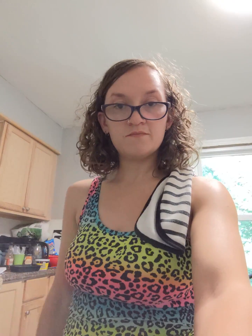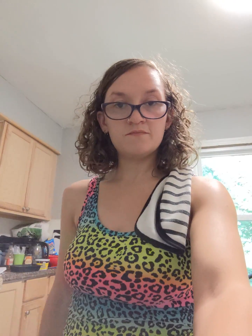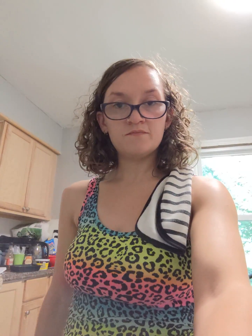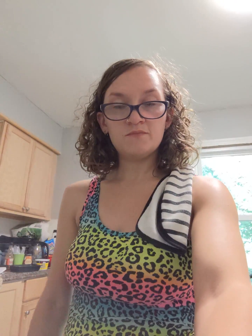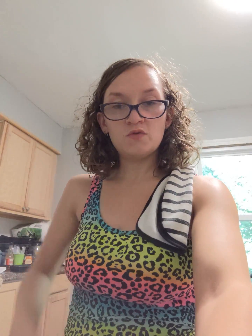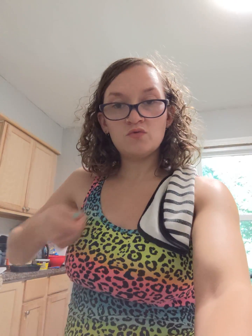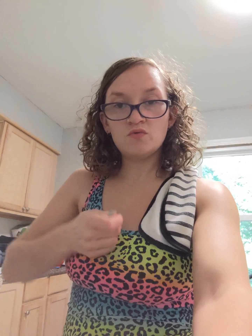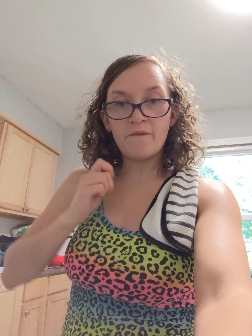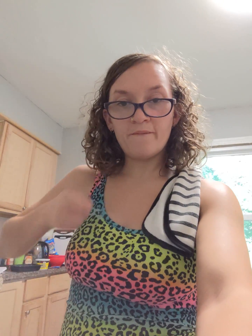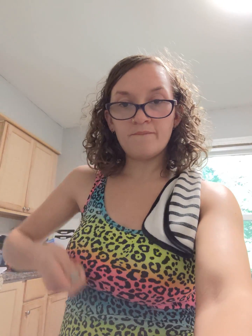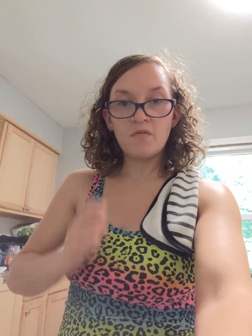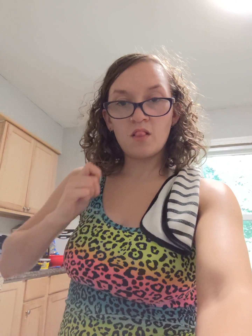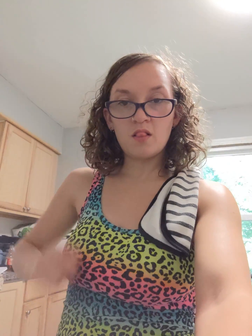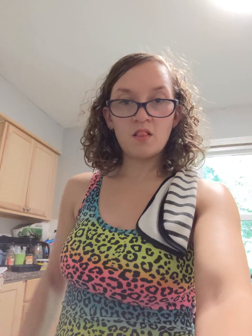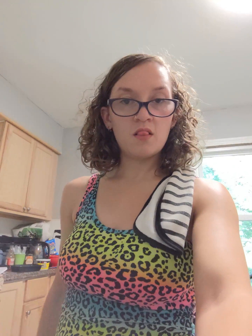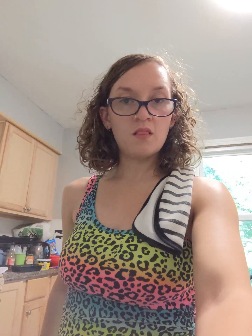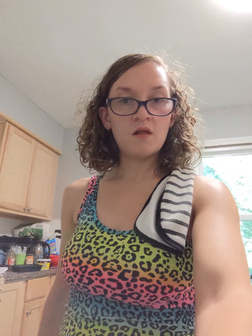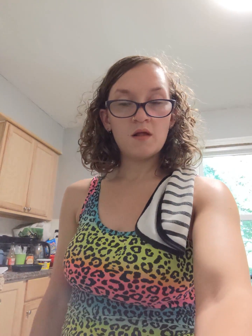shovel